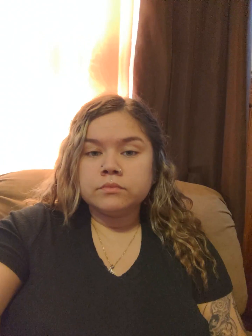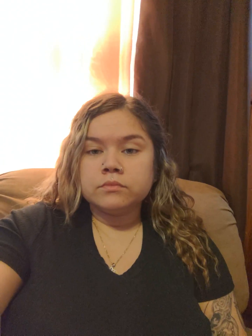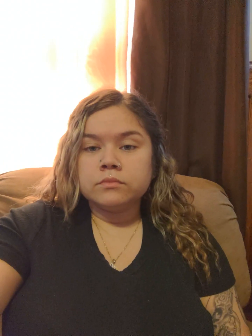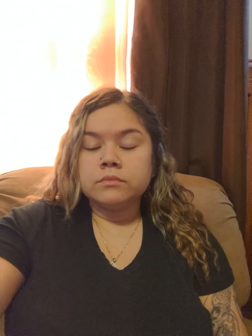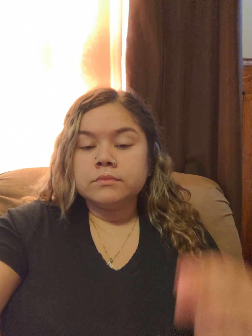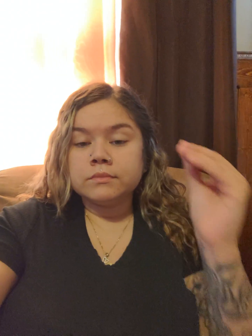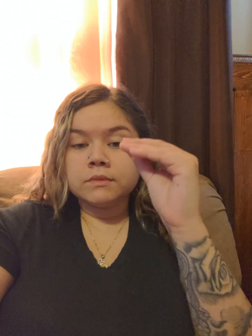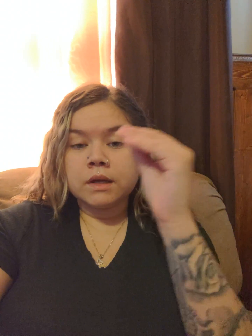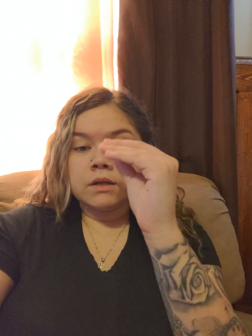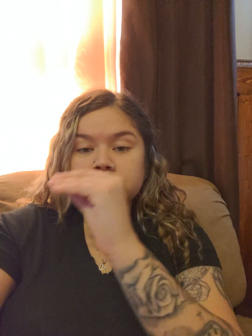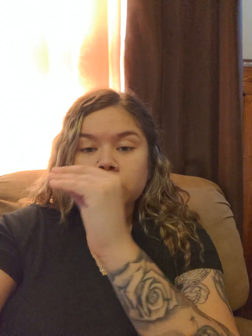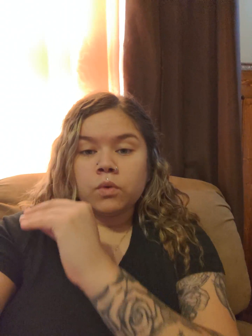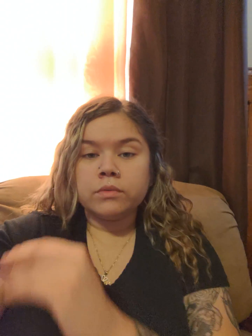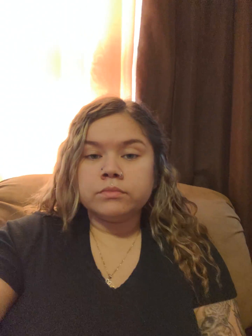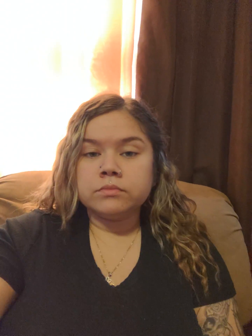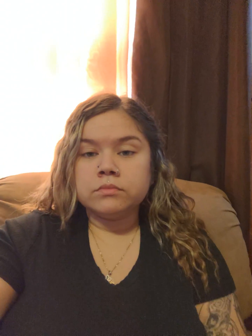dinosaur